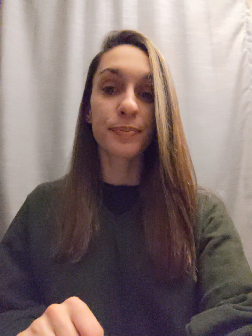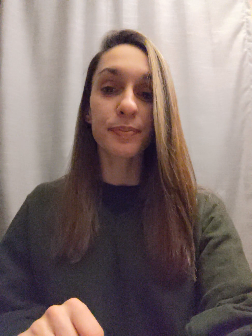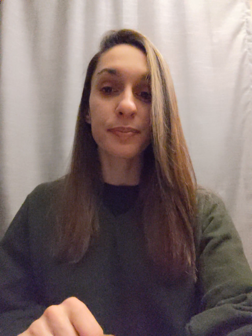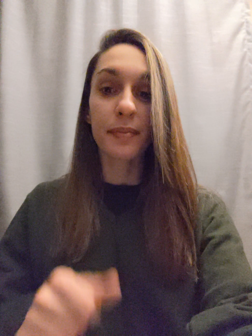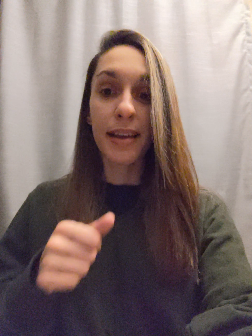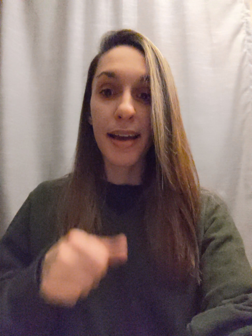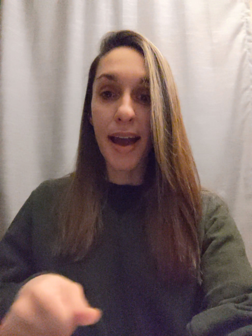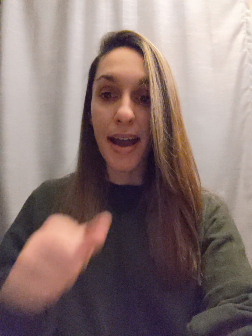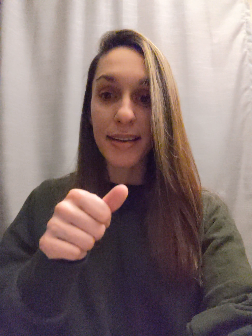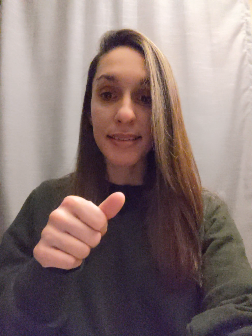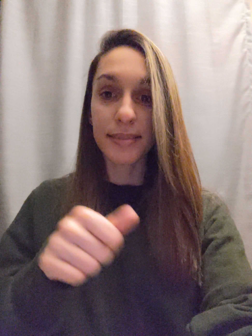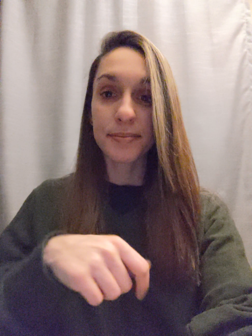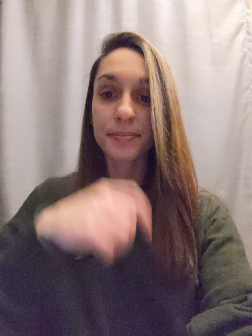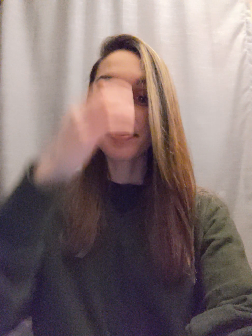hide